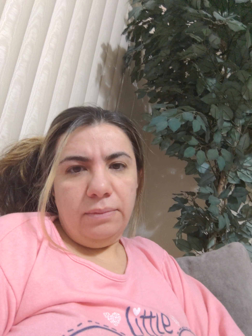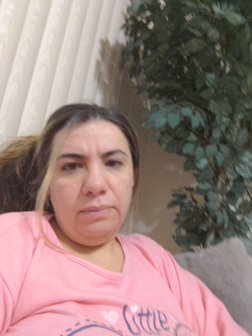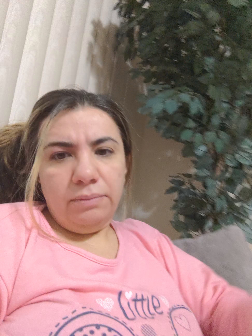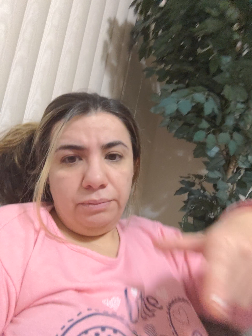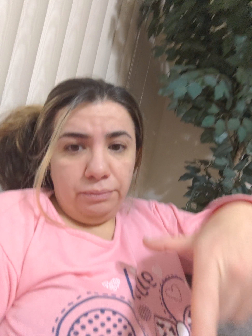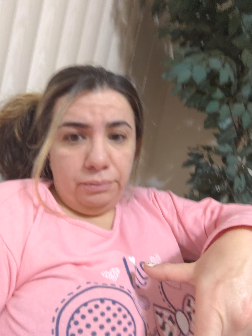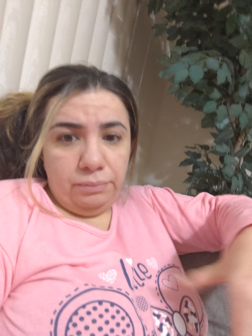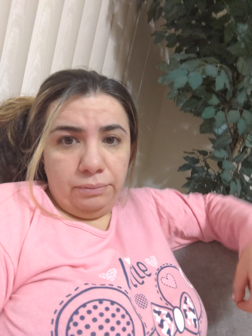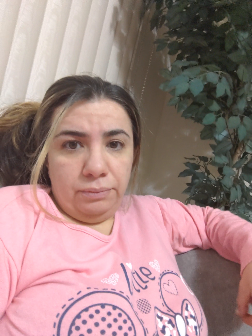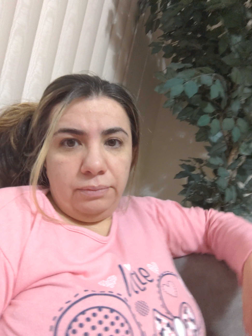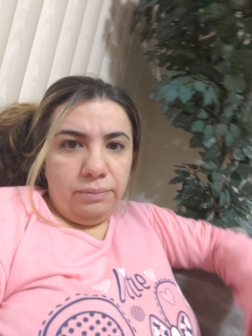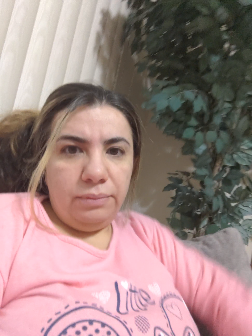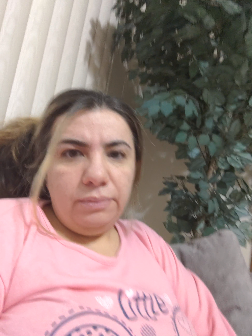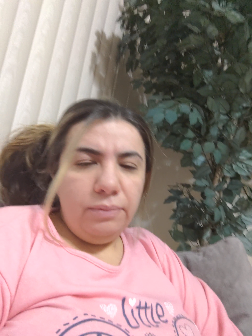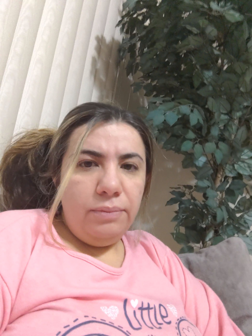underwear